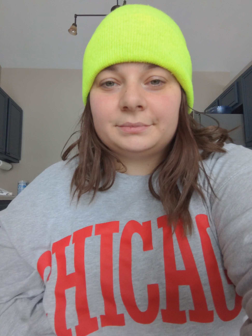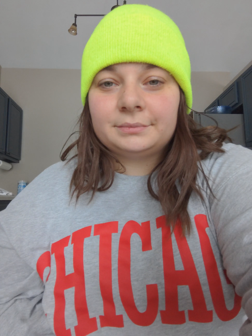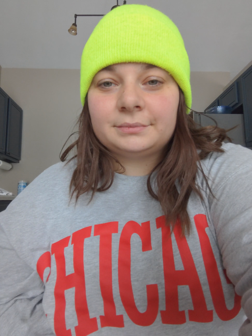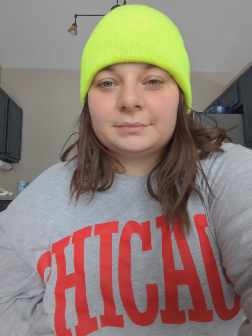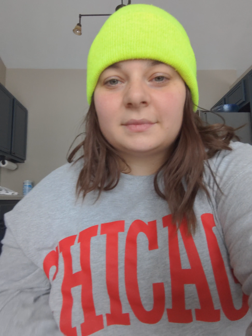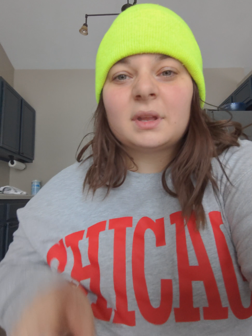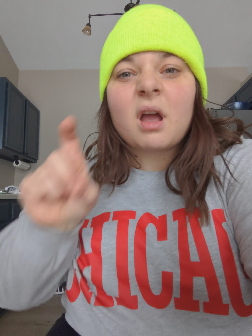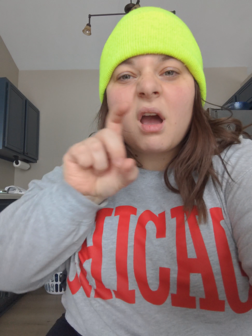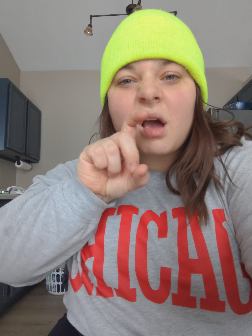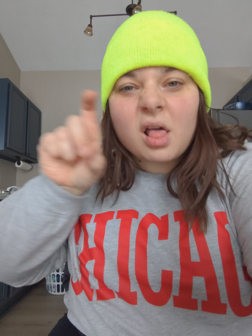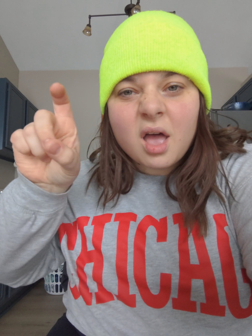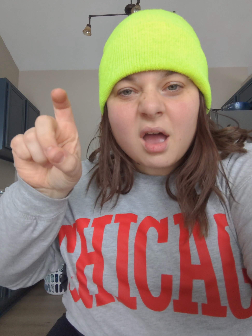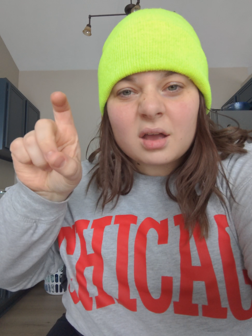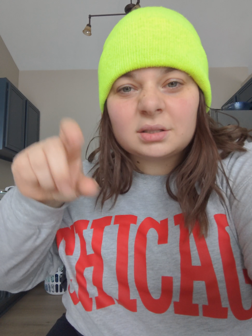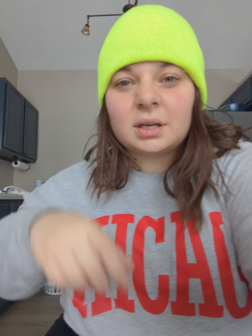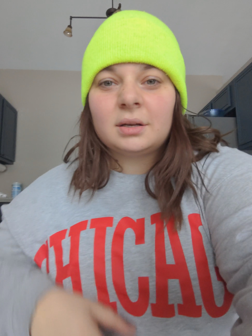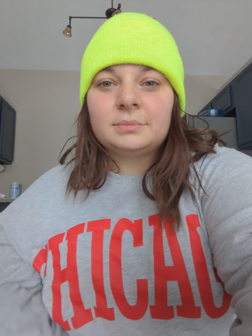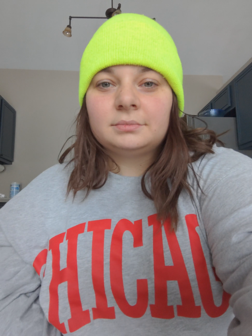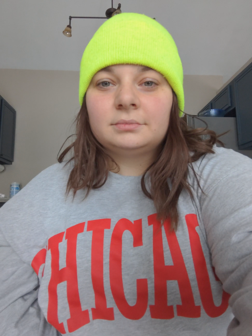closet